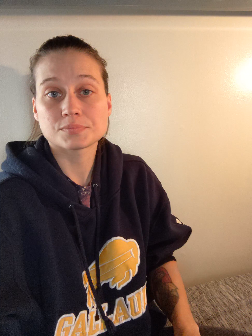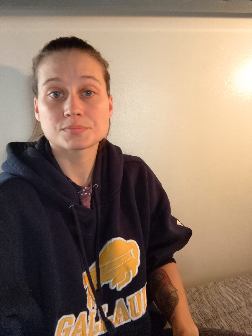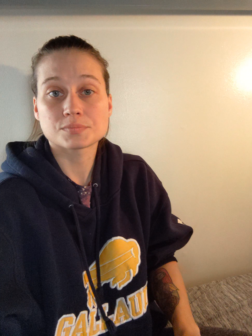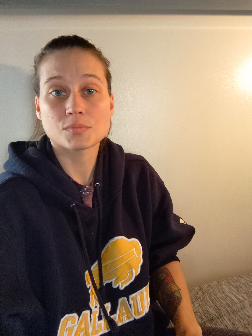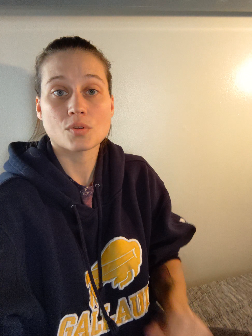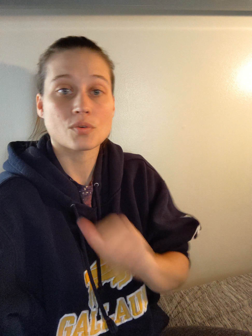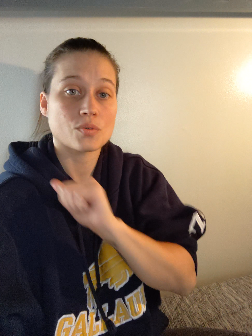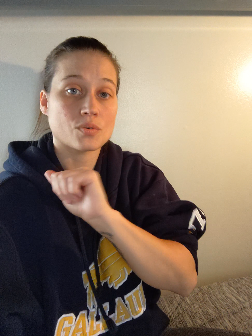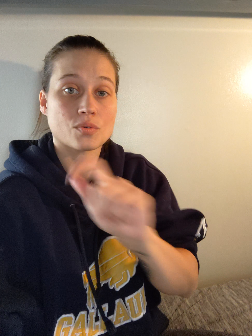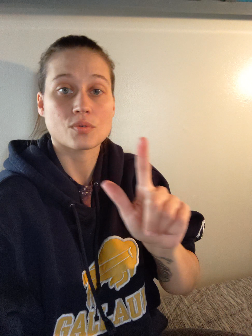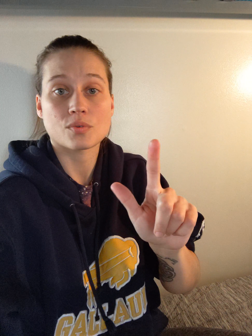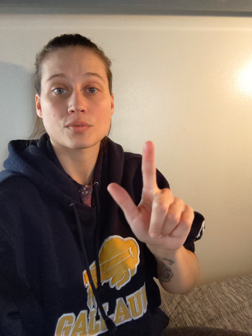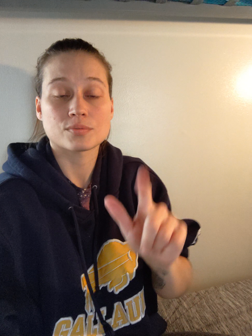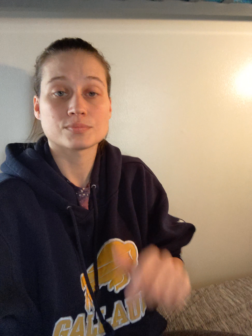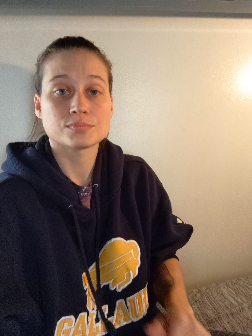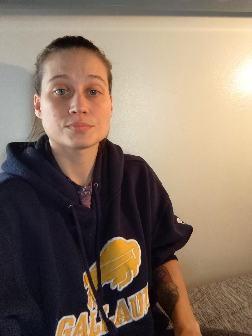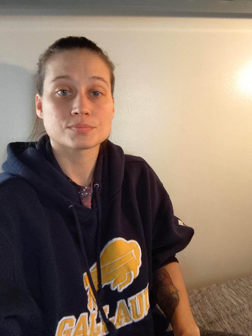all